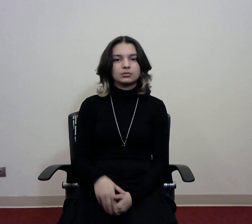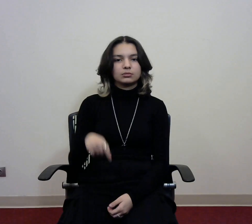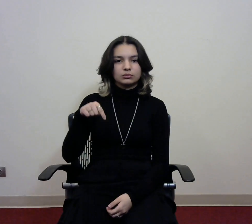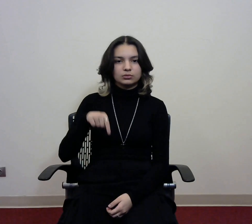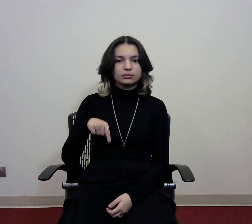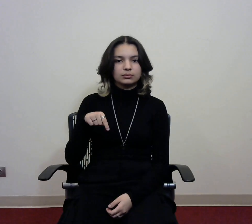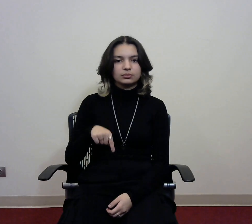burda